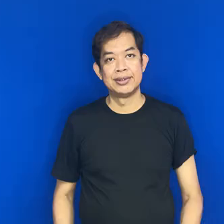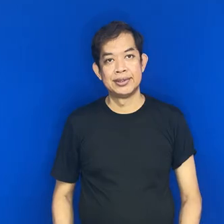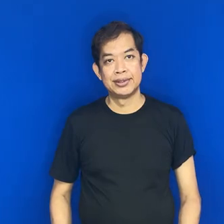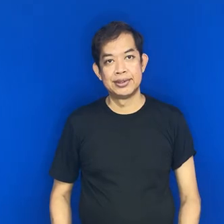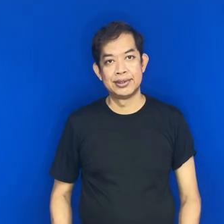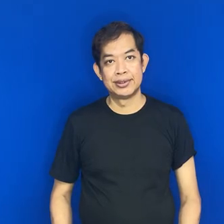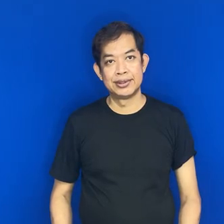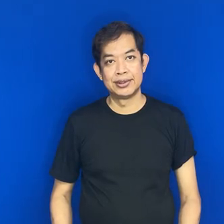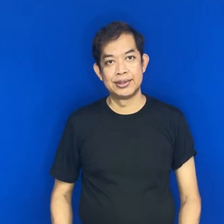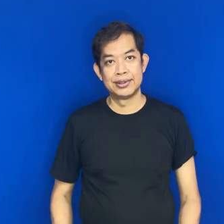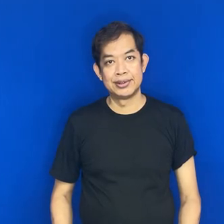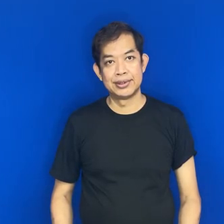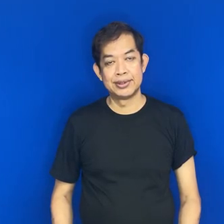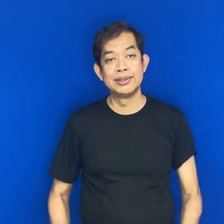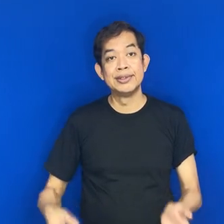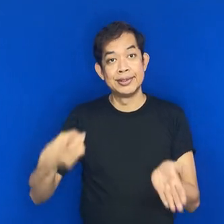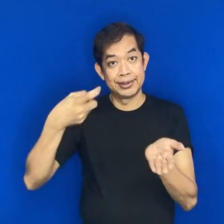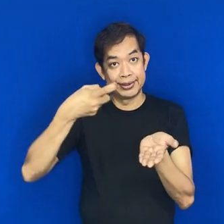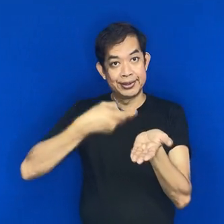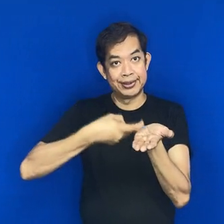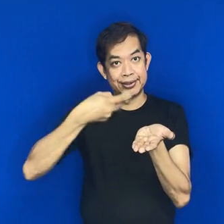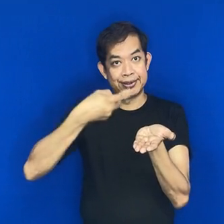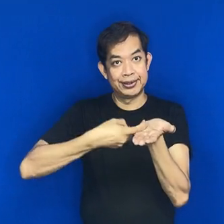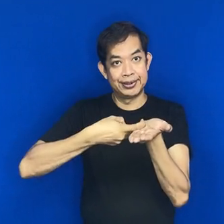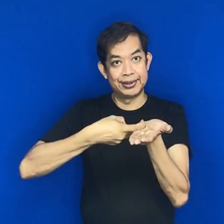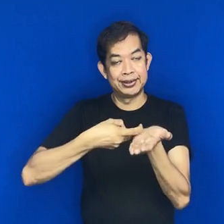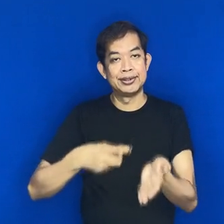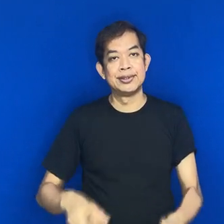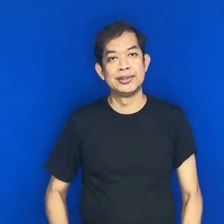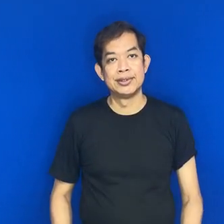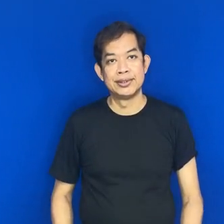shrimp